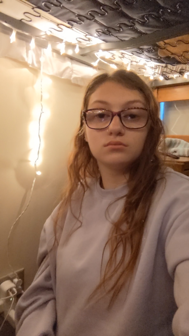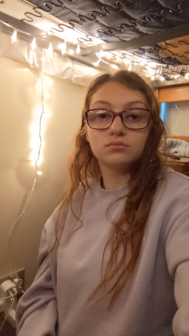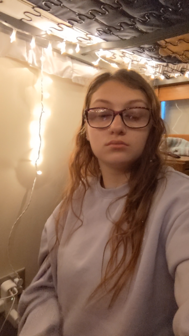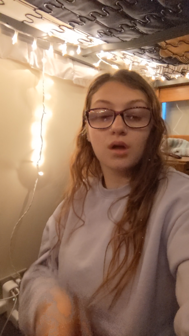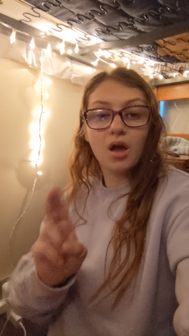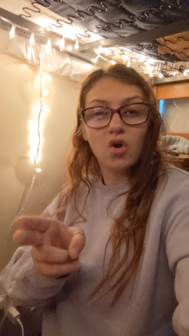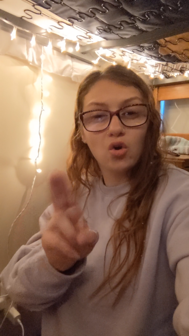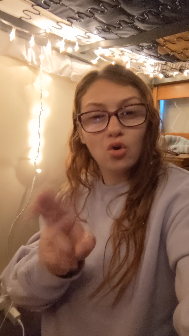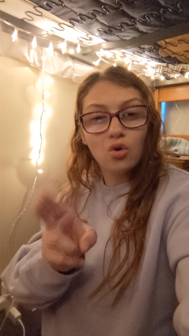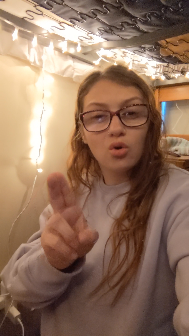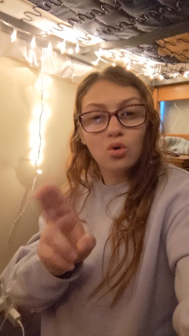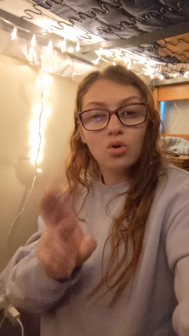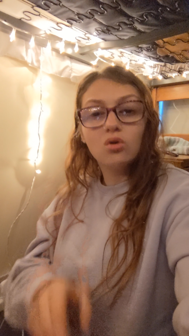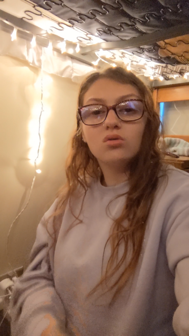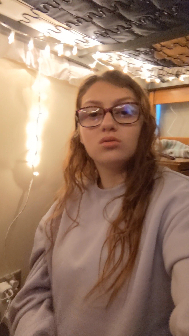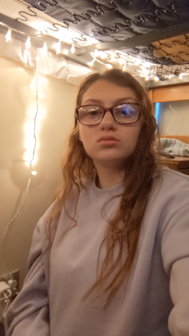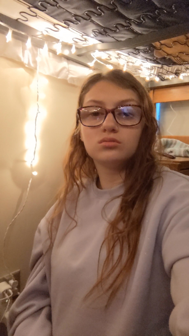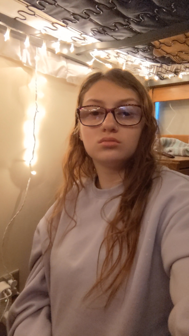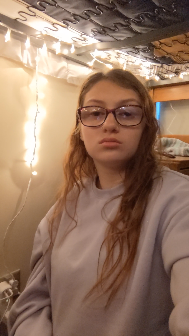hurry